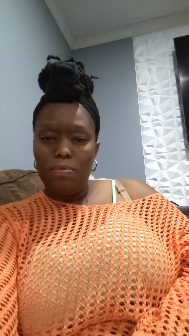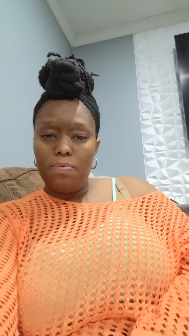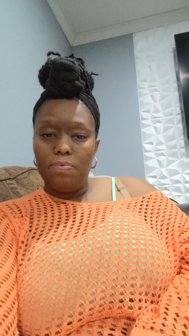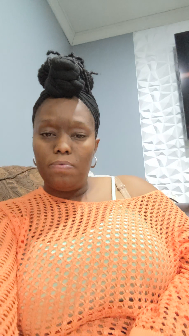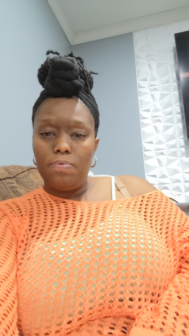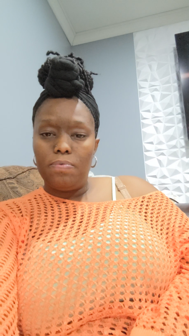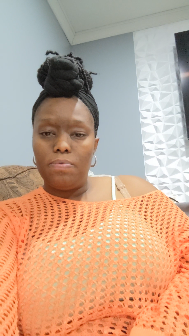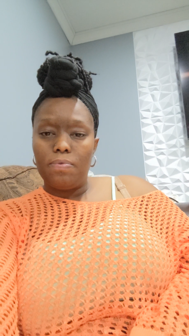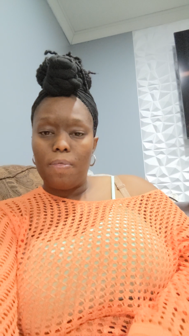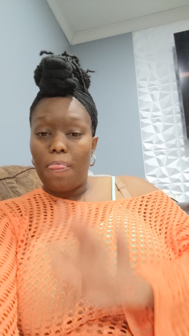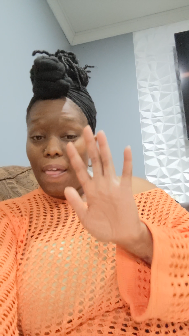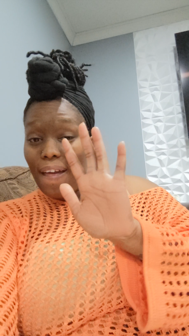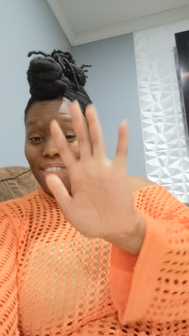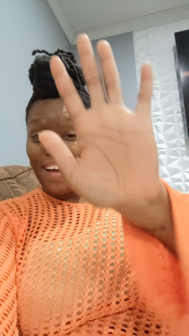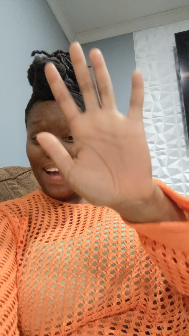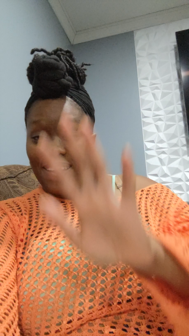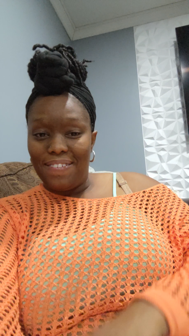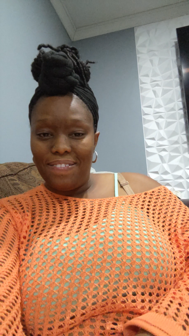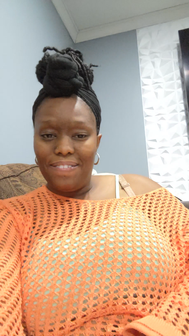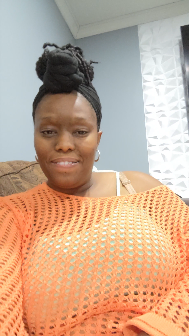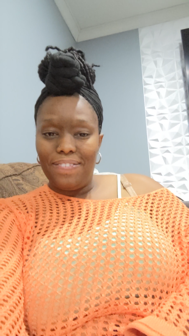give me five